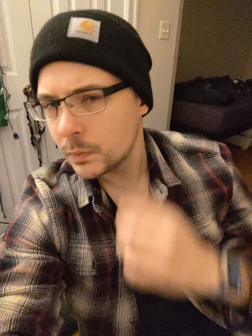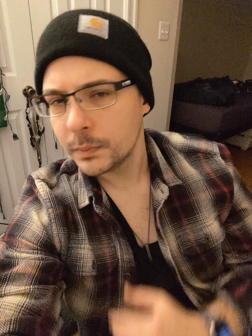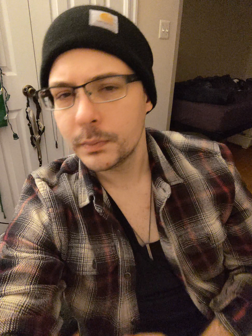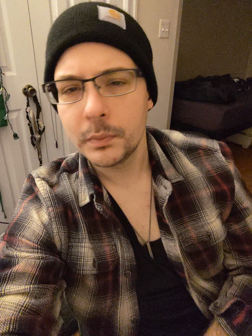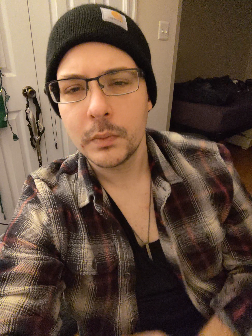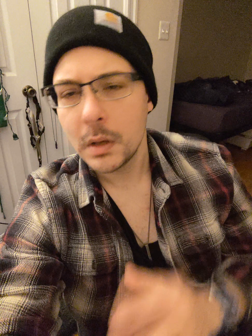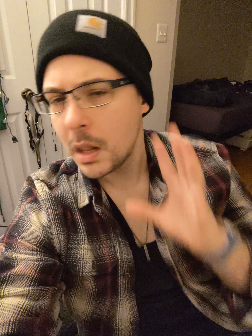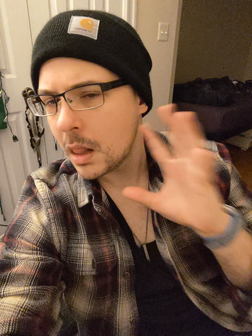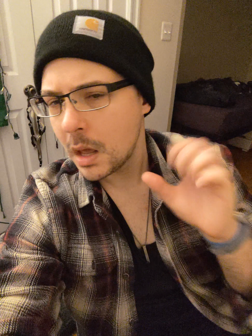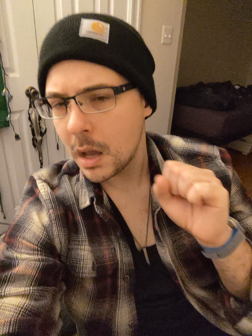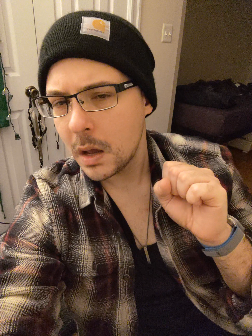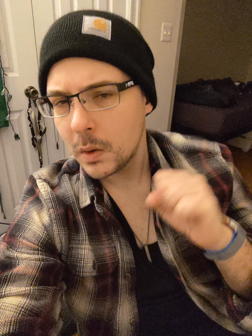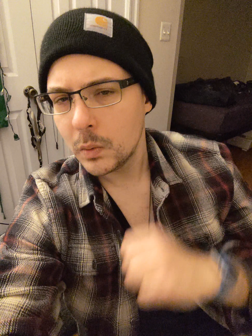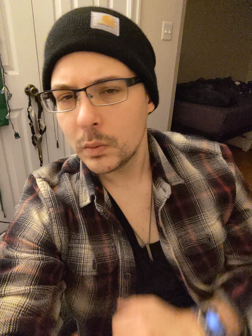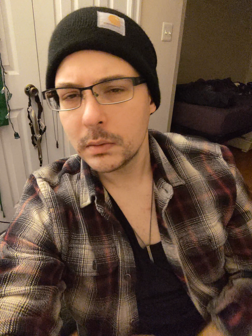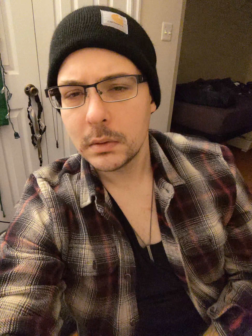loud